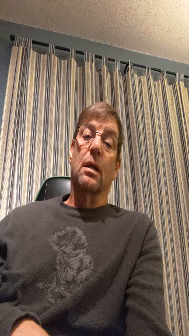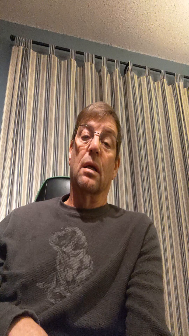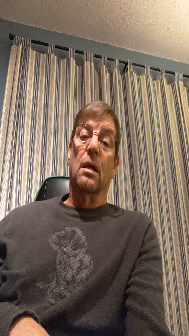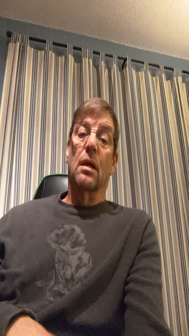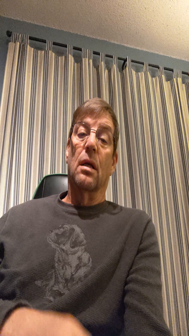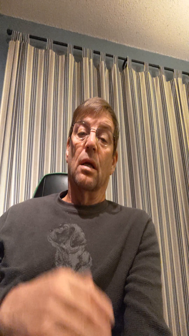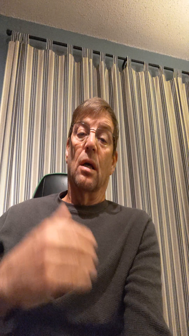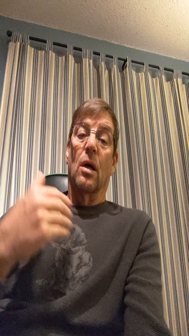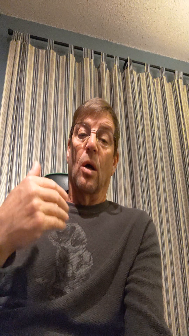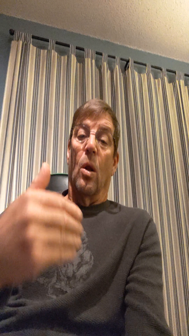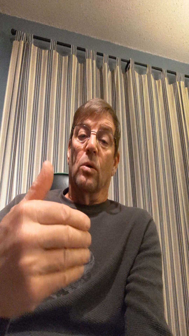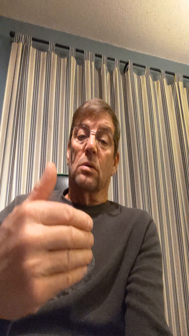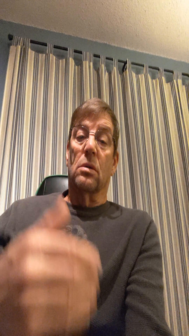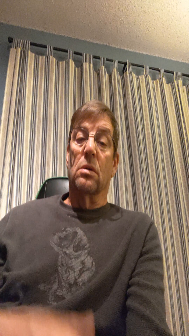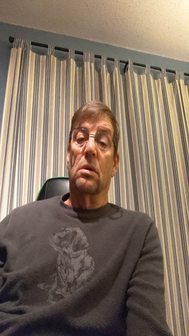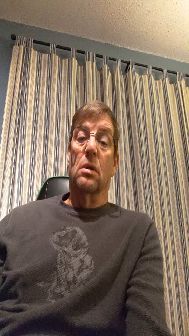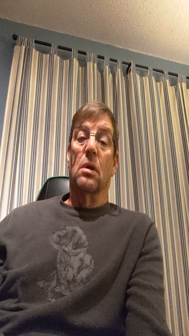close